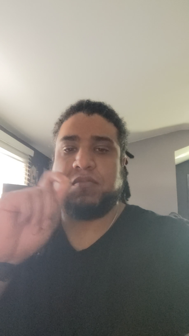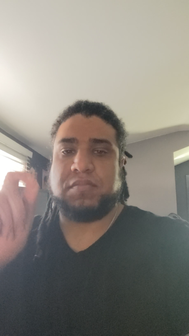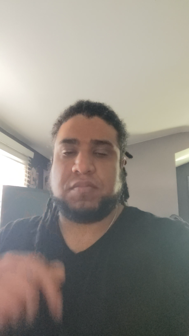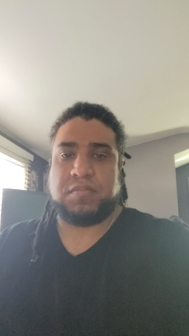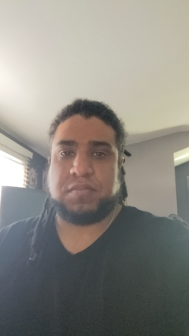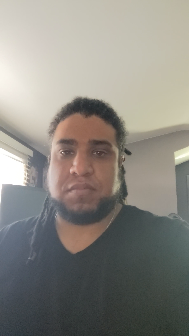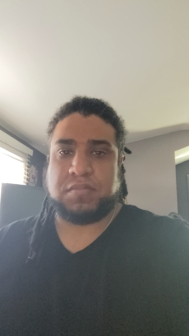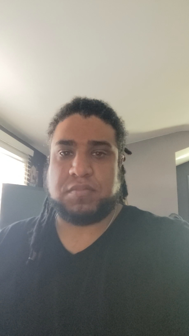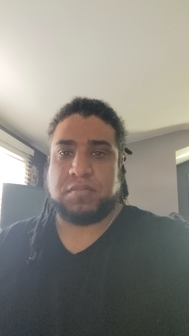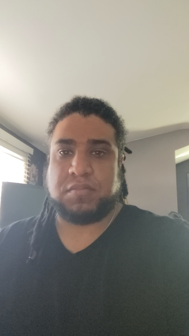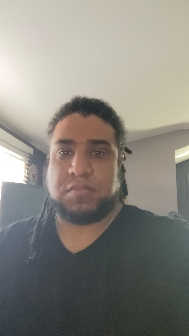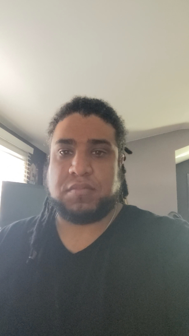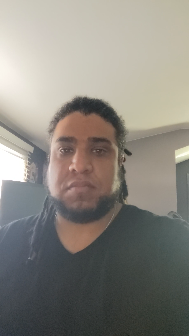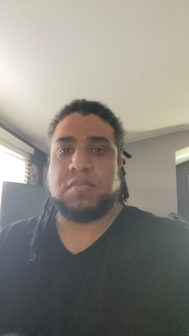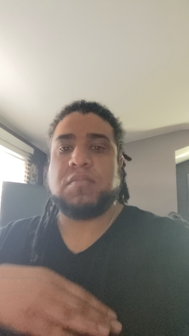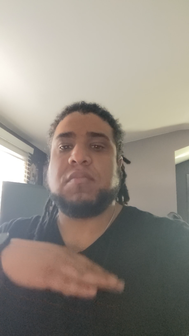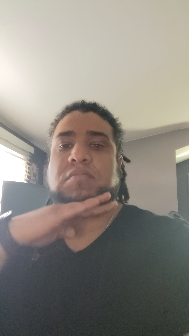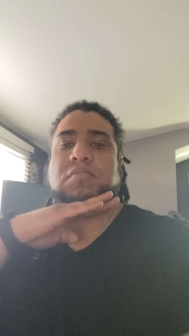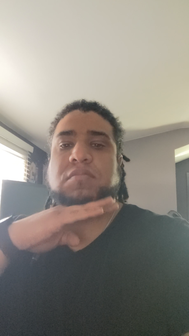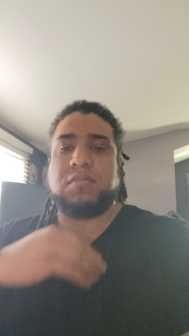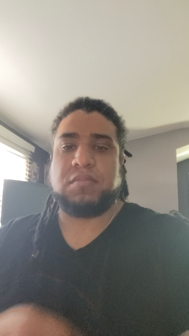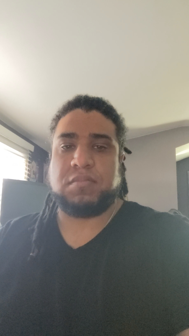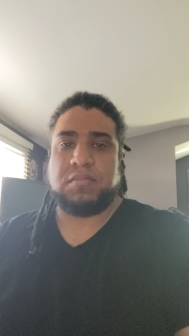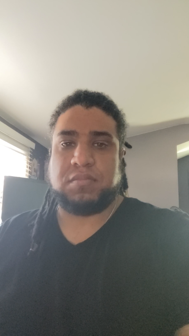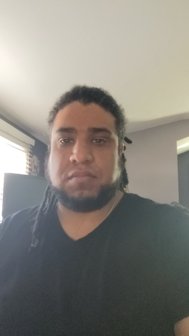full